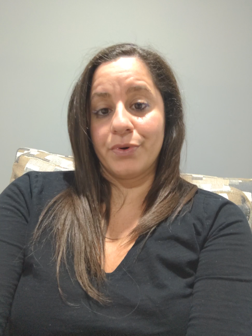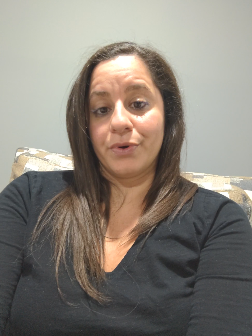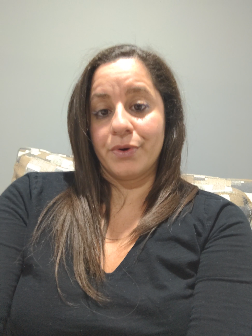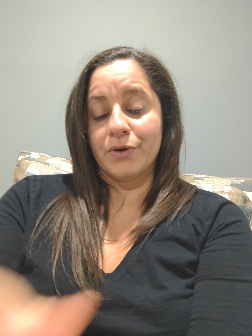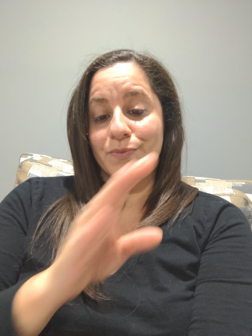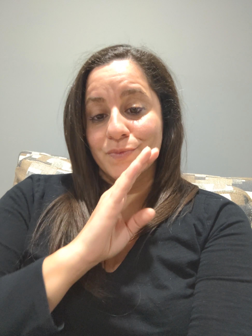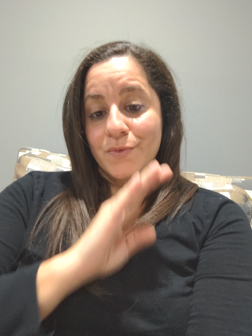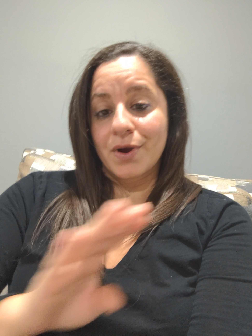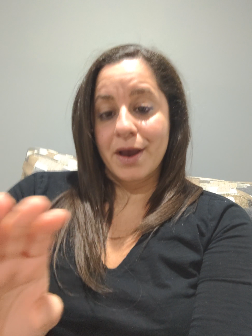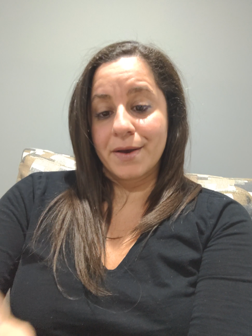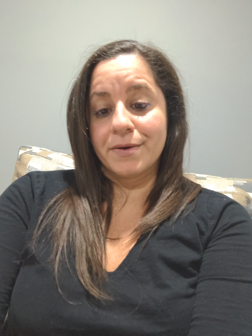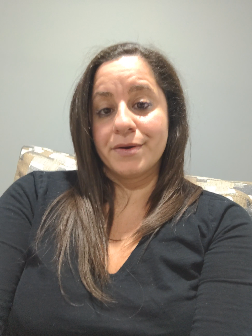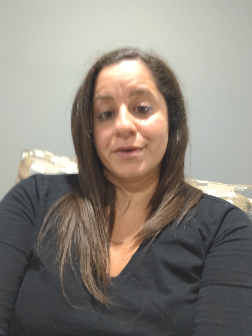quiet